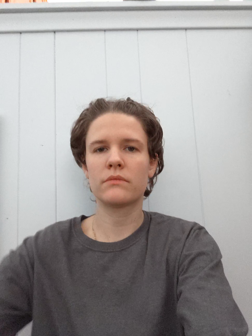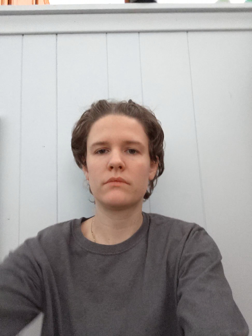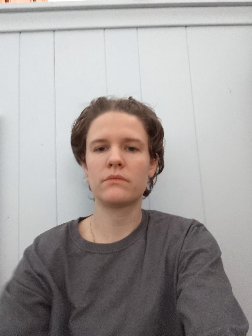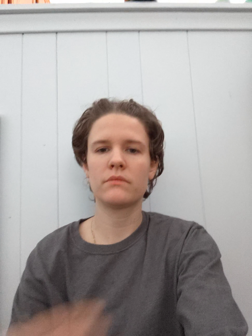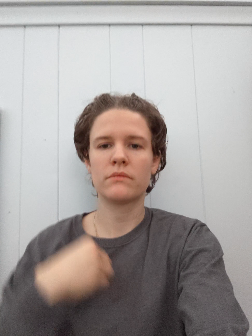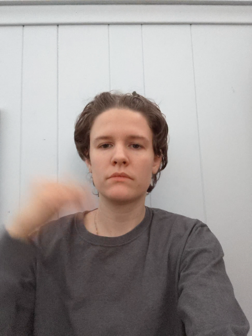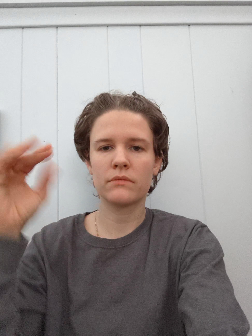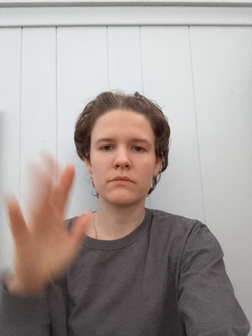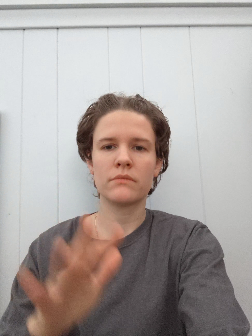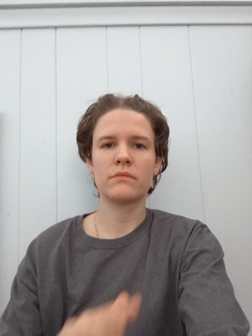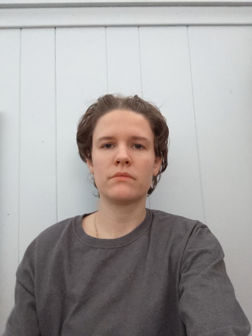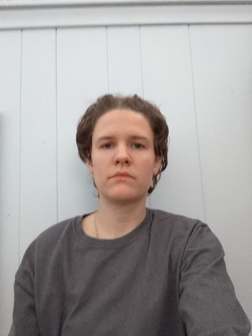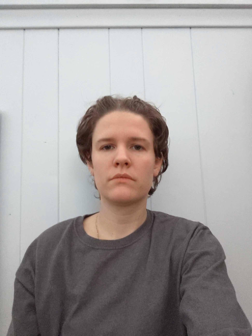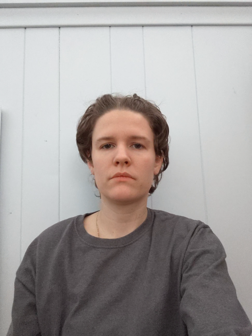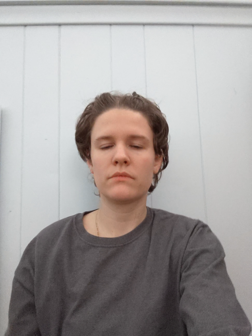snow